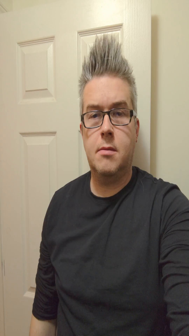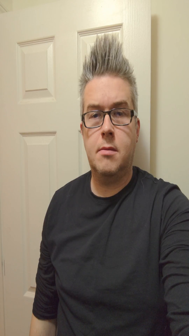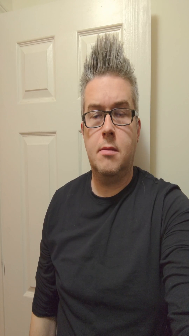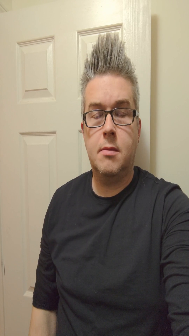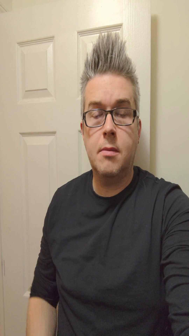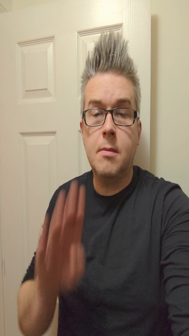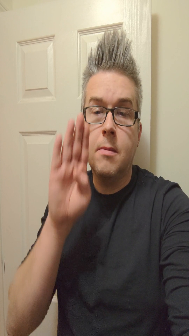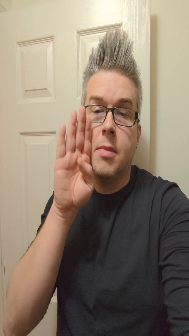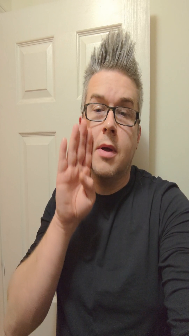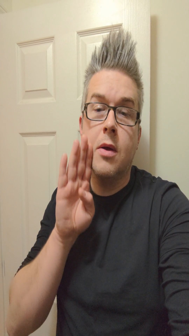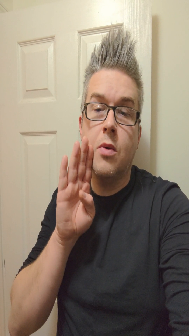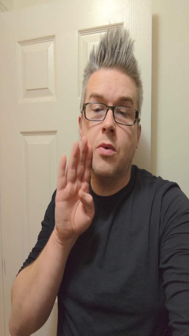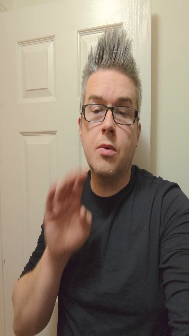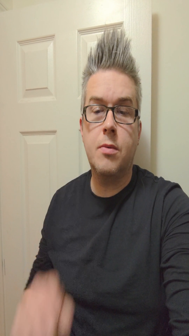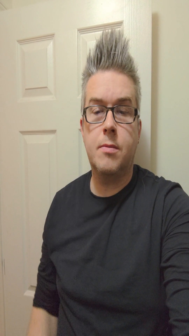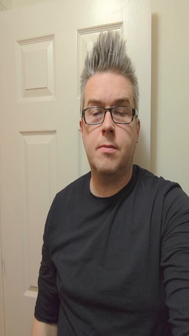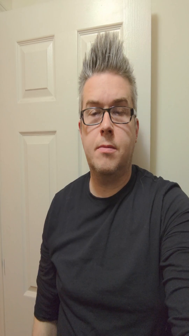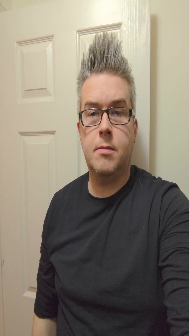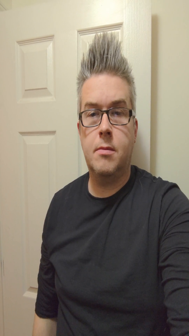brown